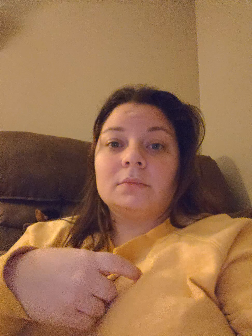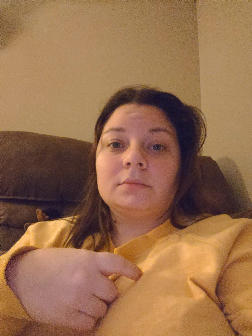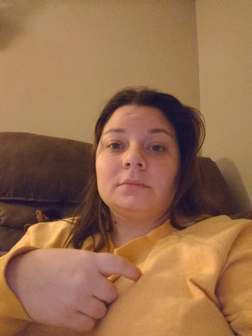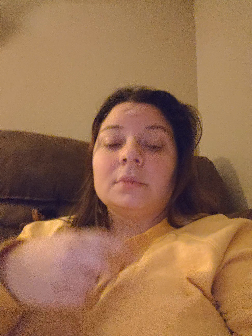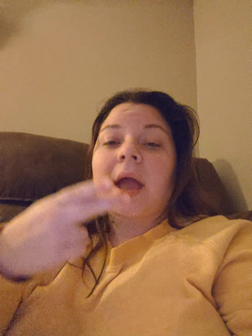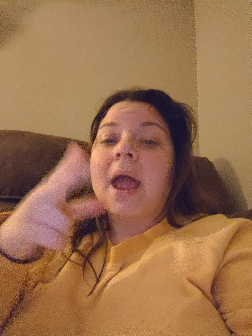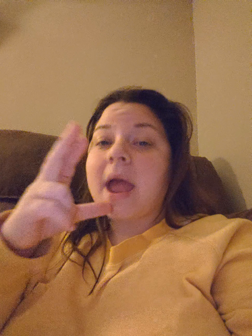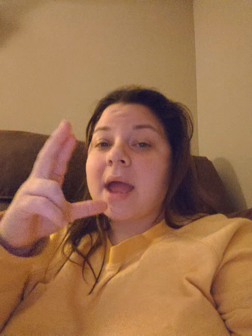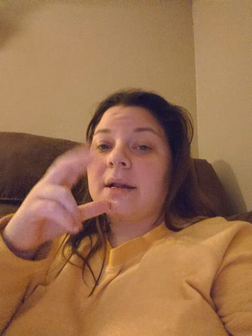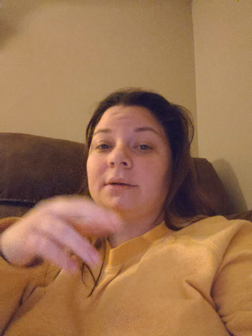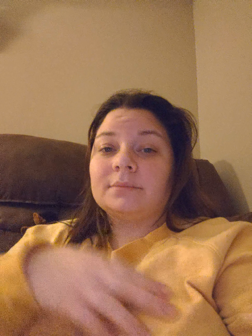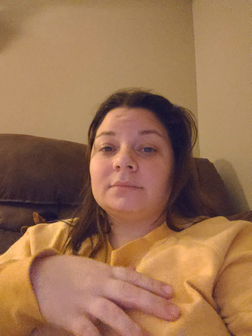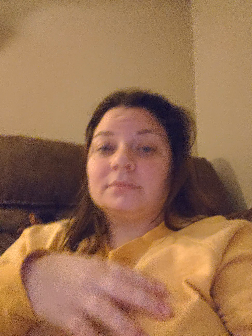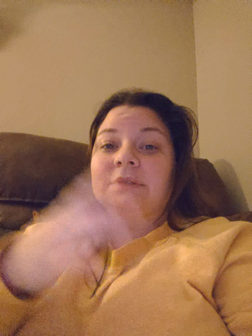hen